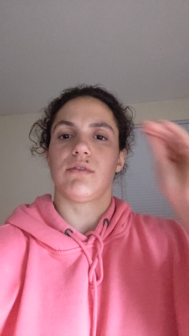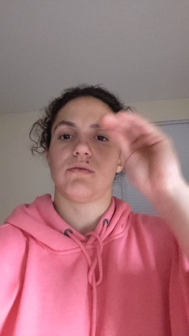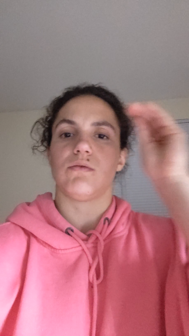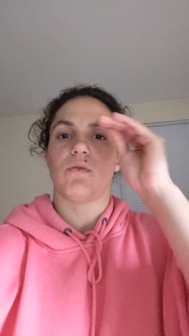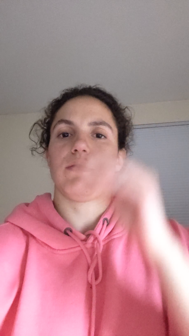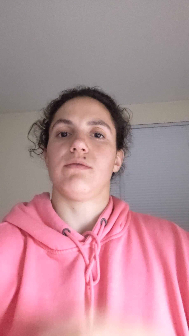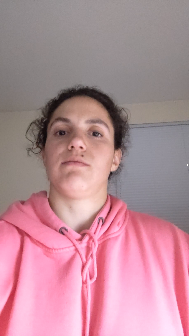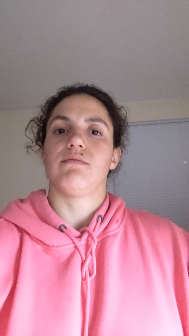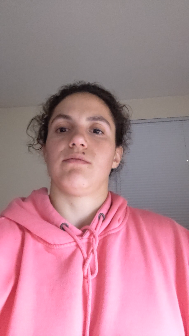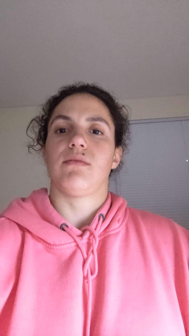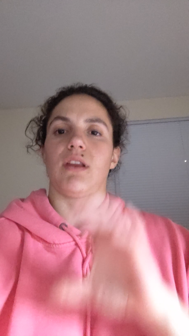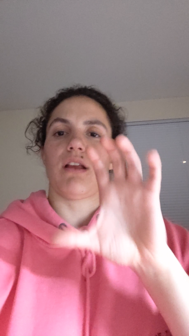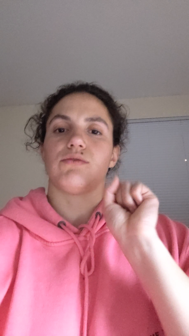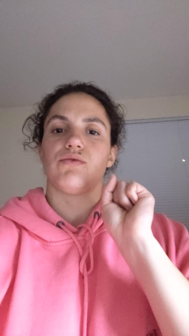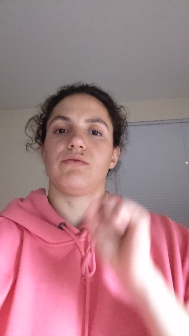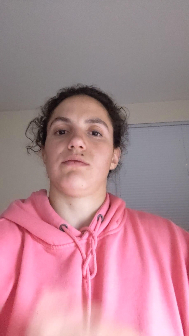catch